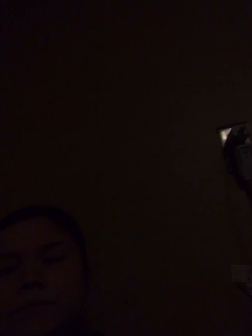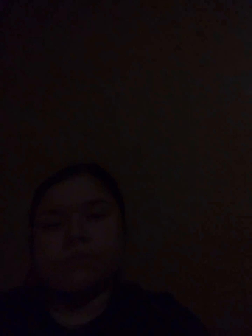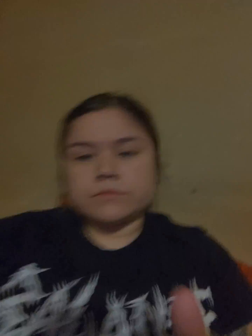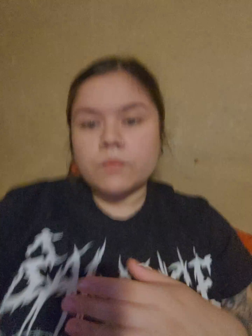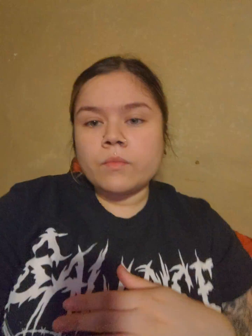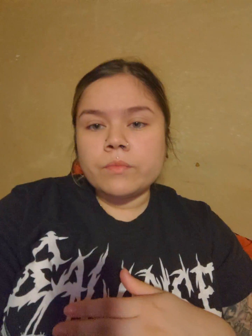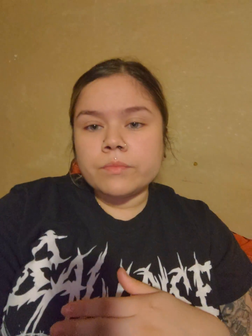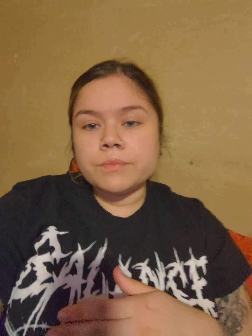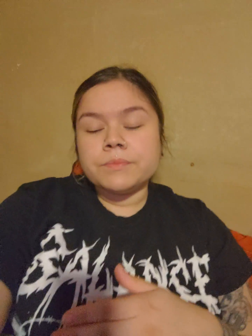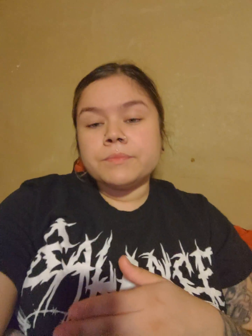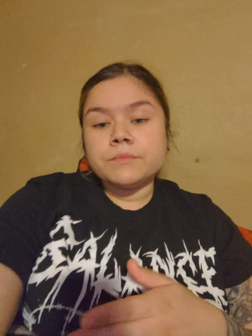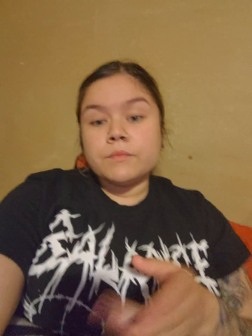hurry